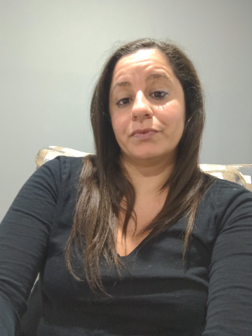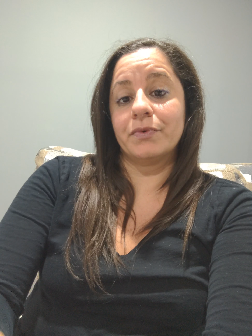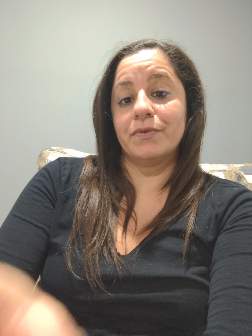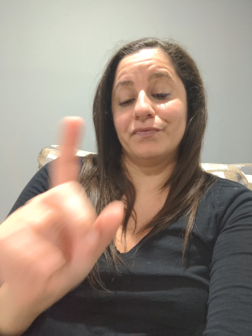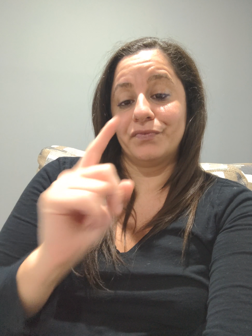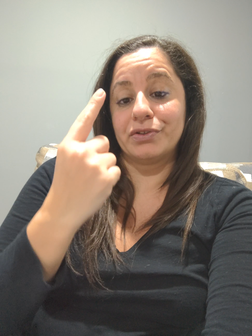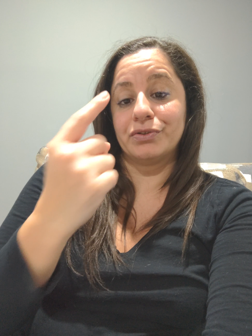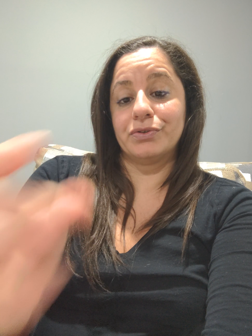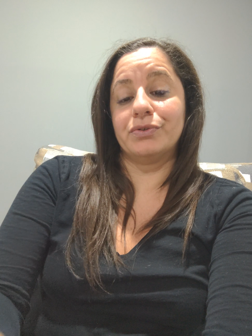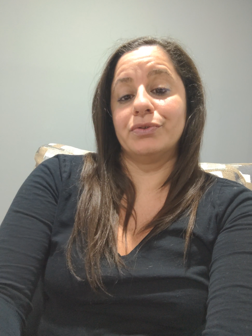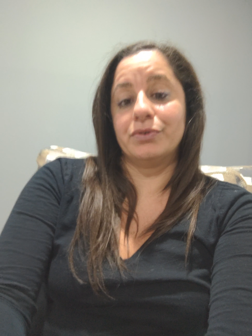first